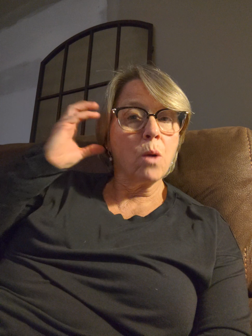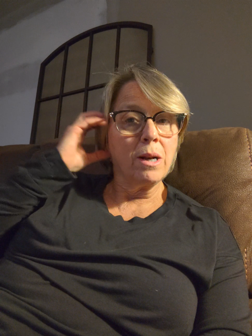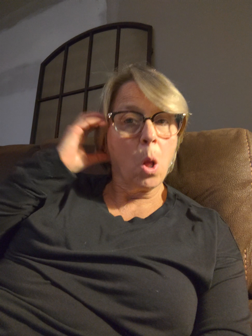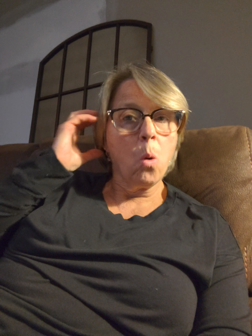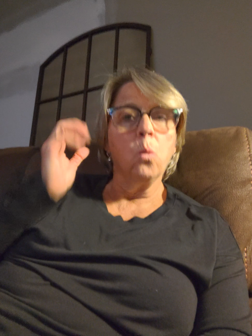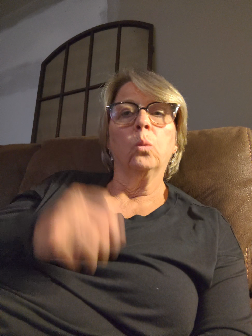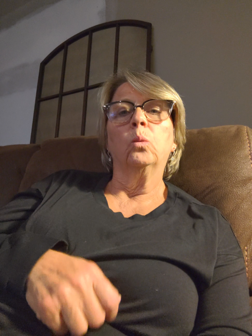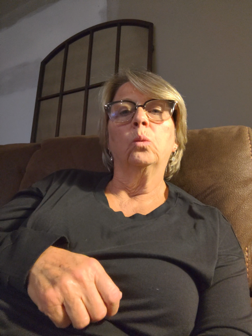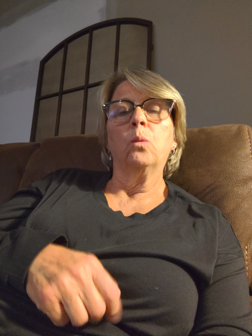radio